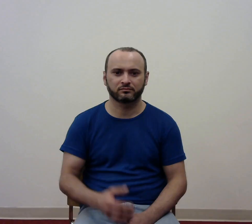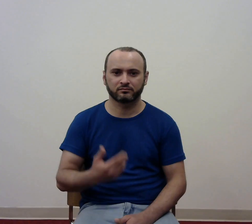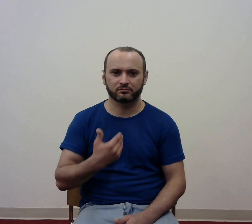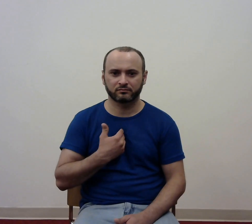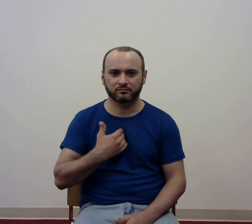mən